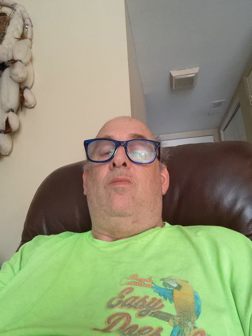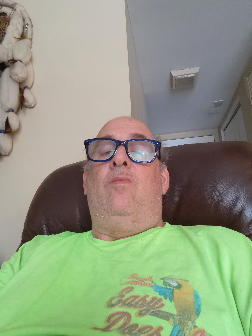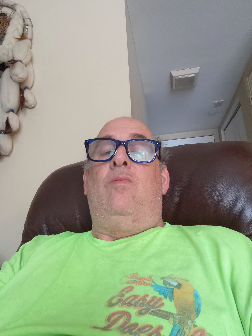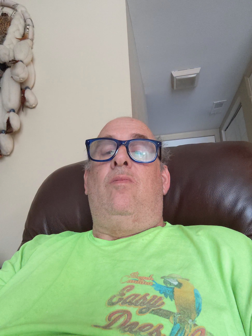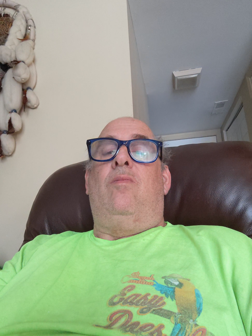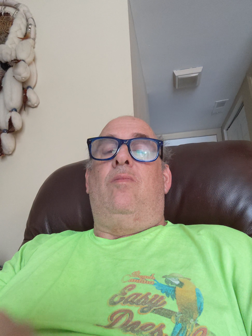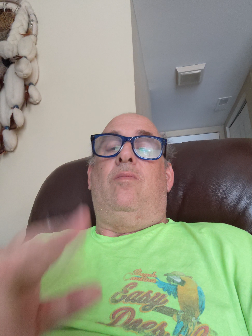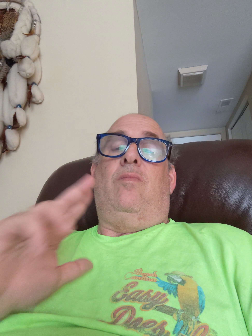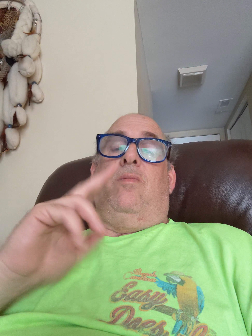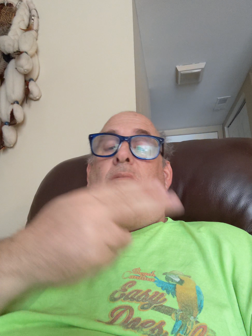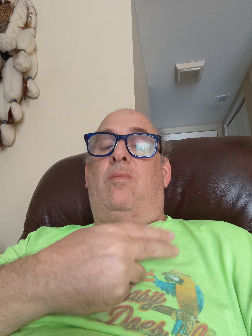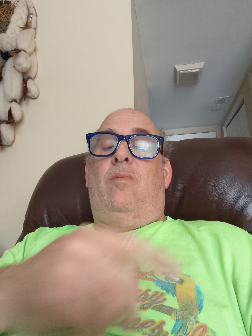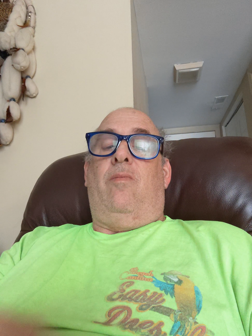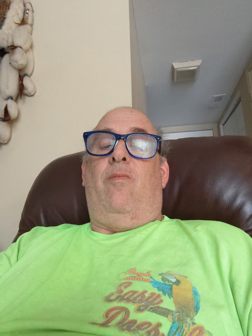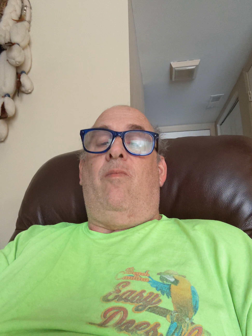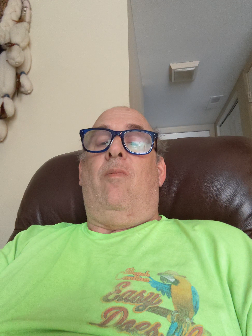we